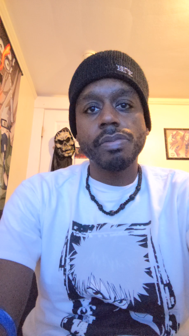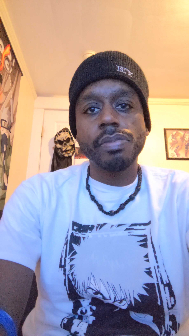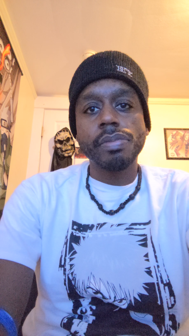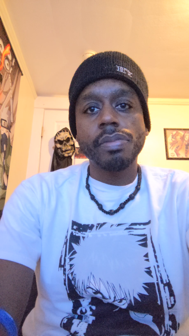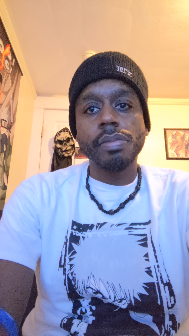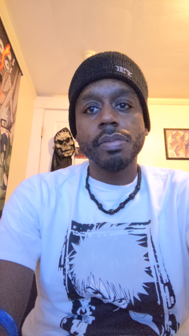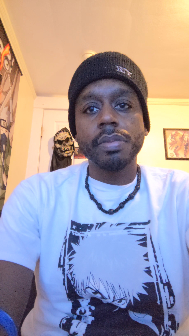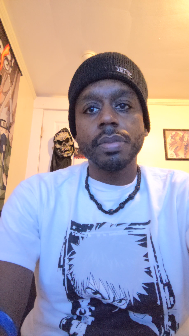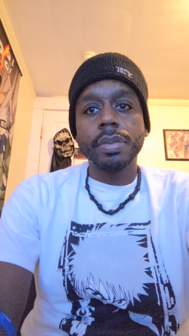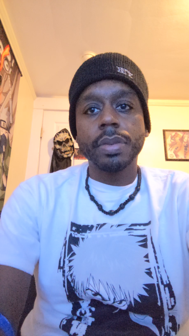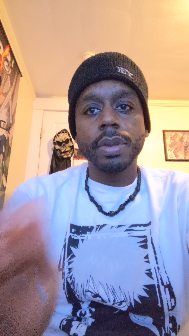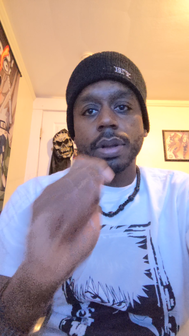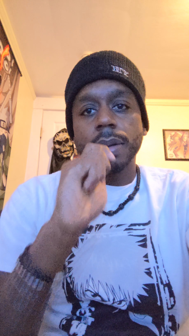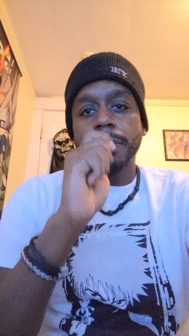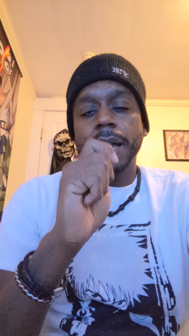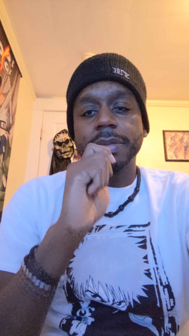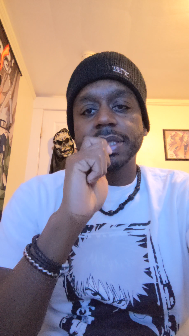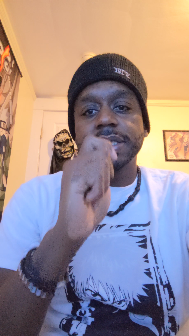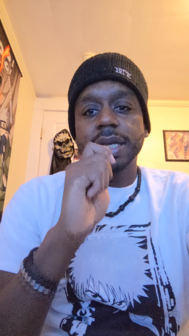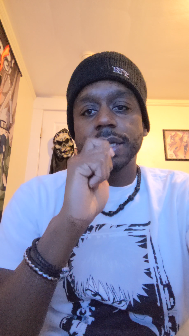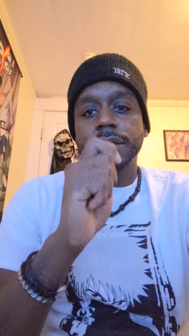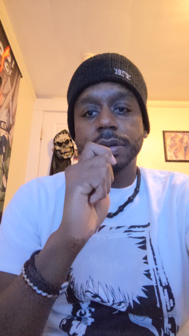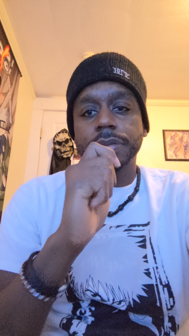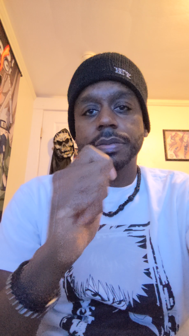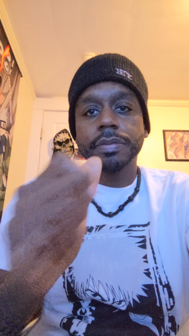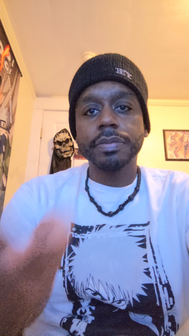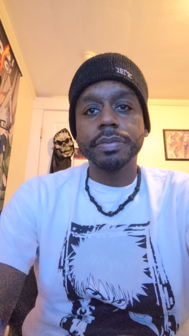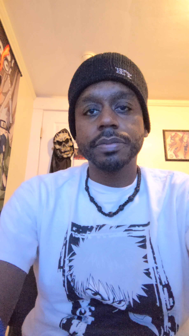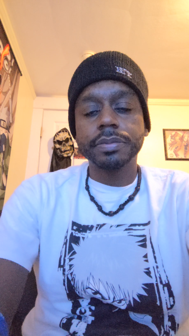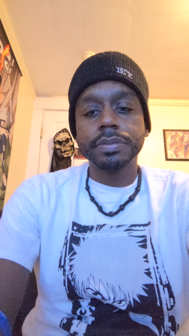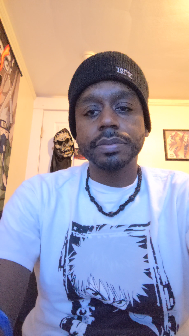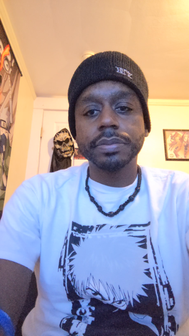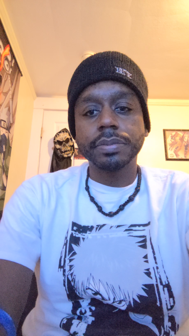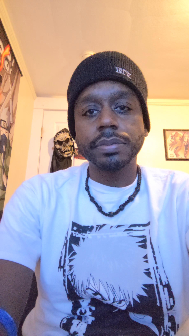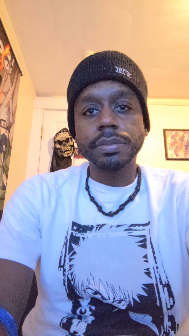popsicle